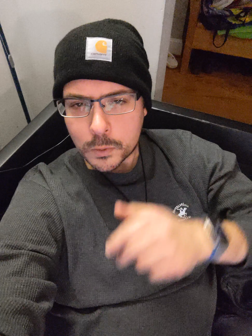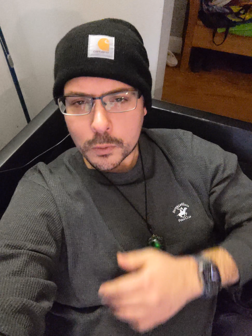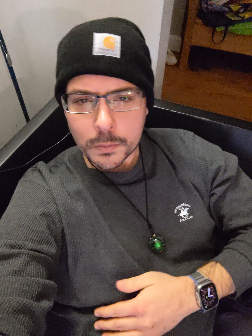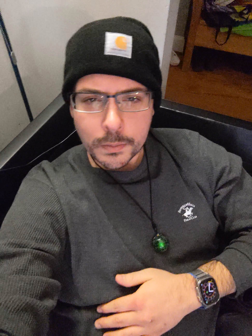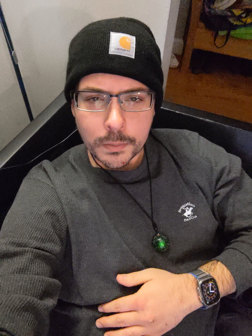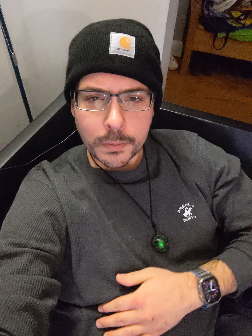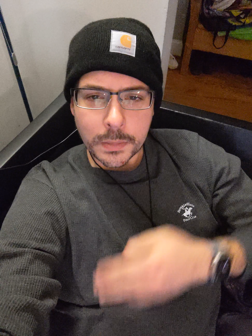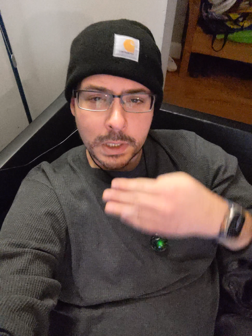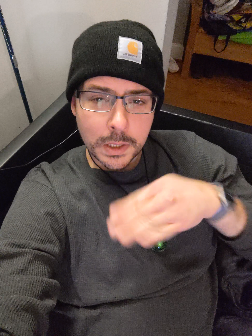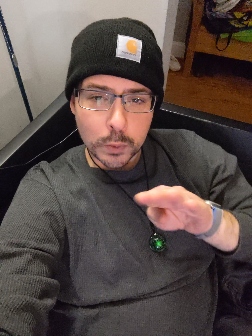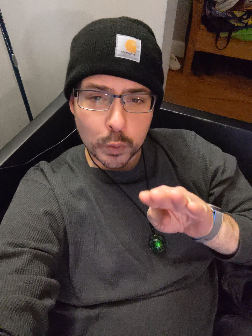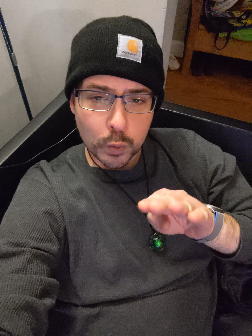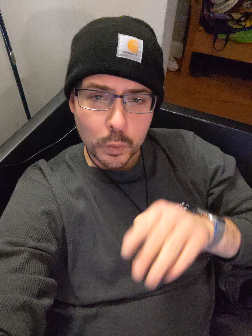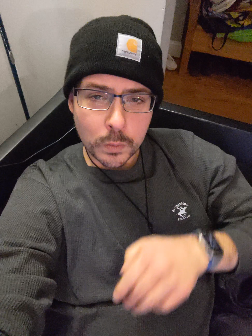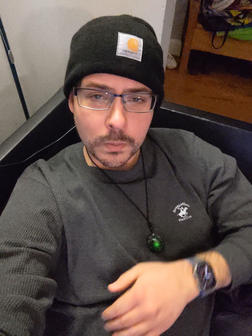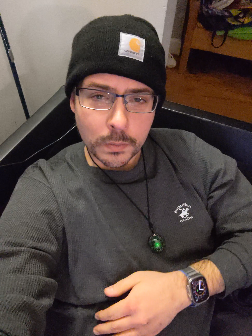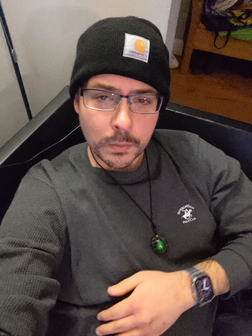into